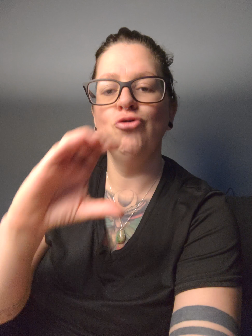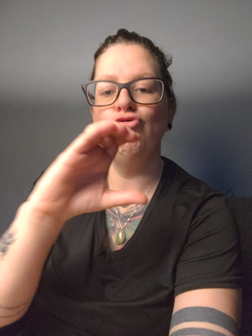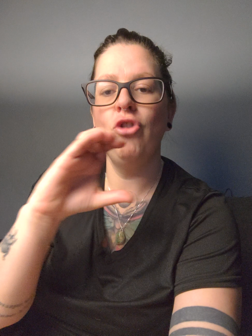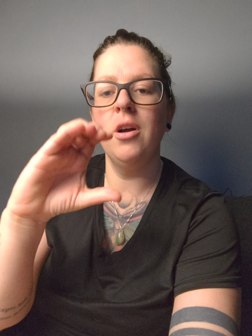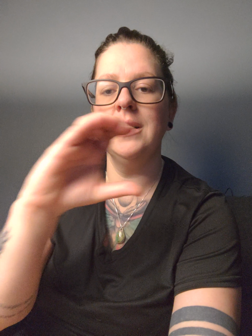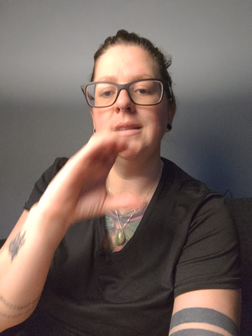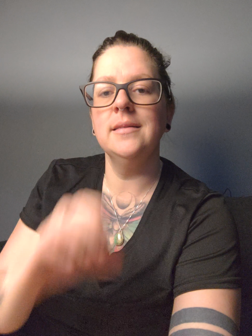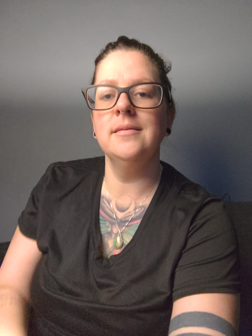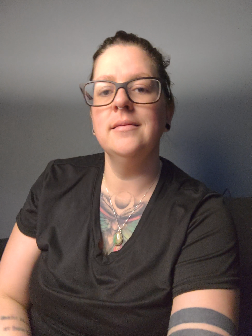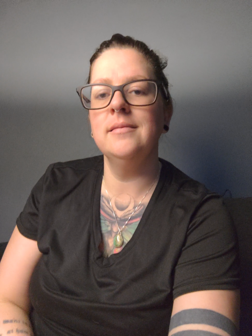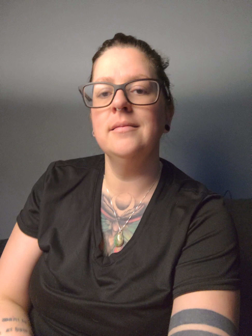chocolate